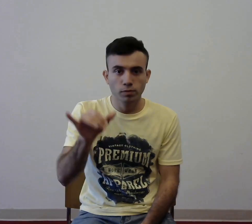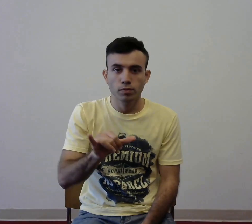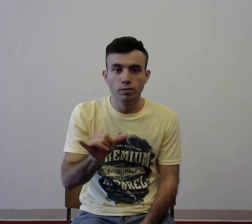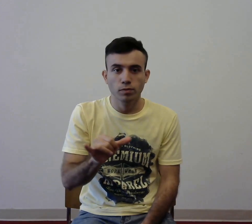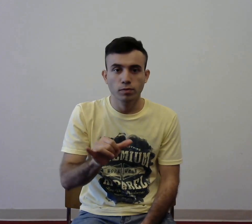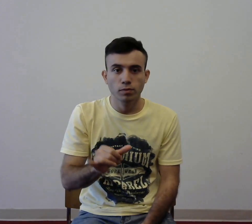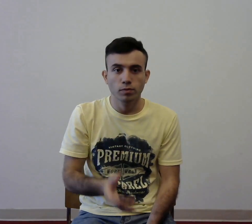harda